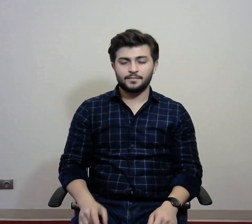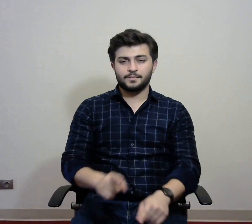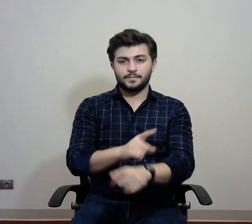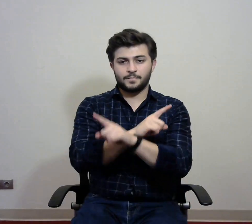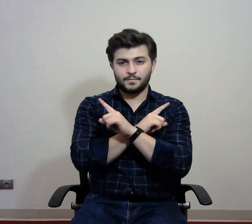ölən